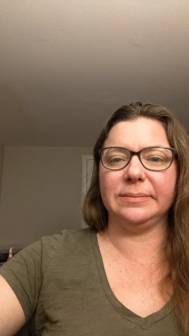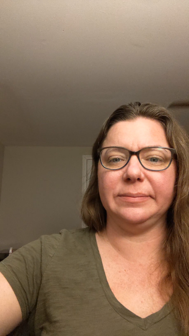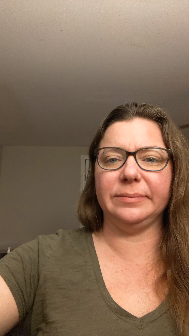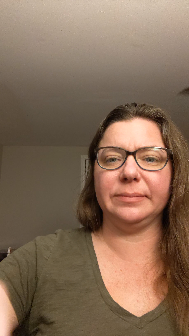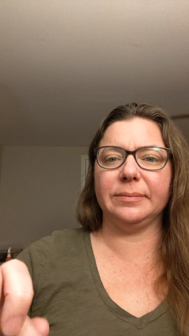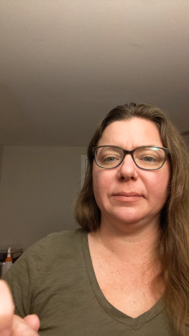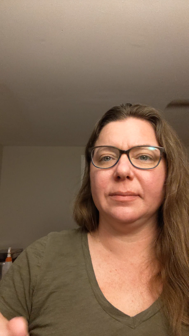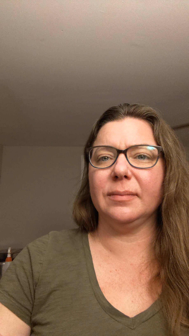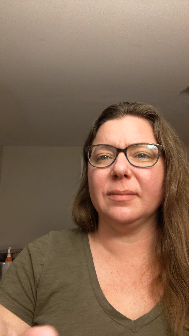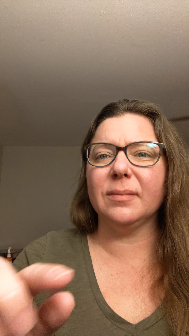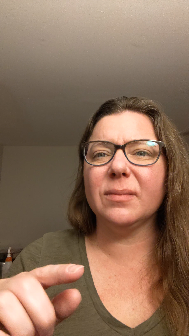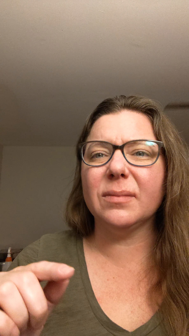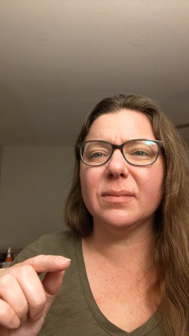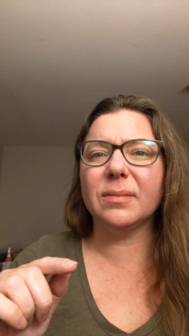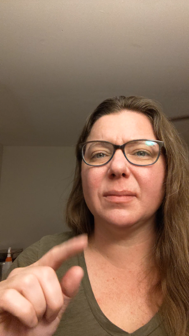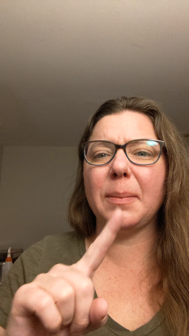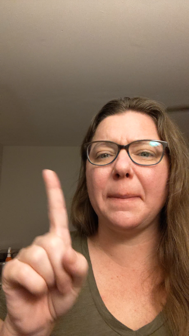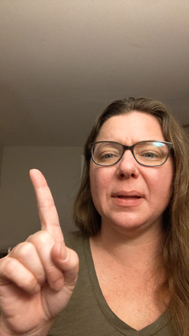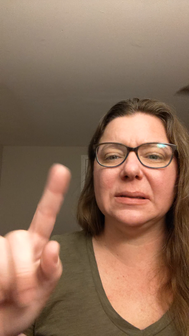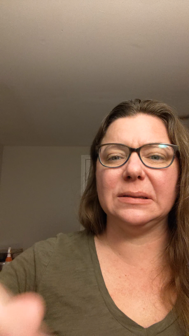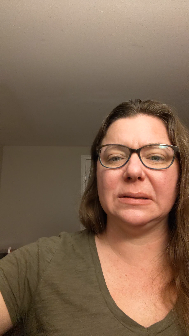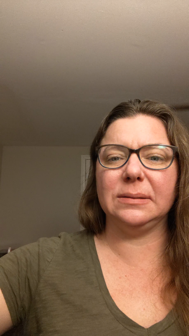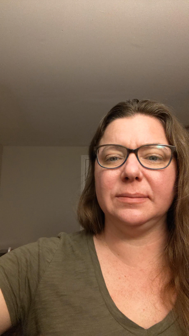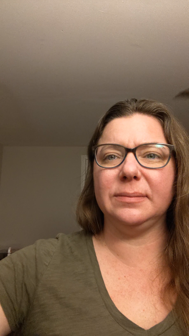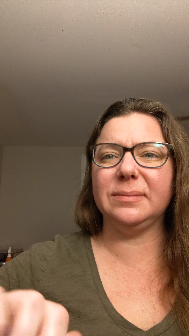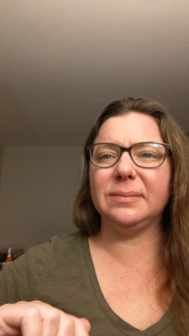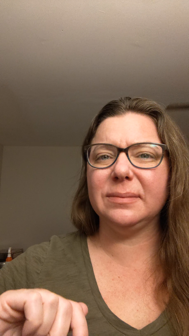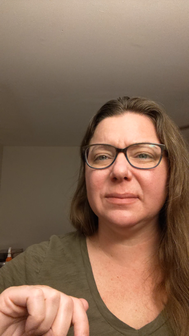but